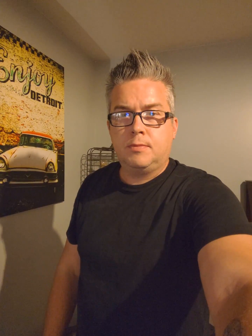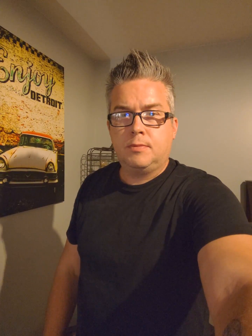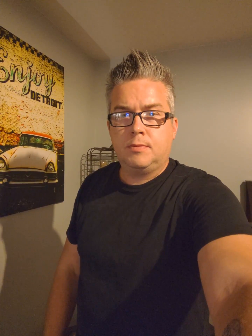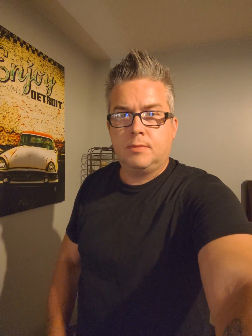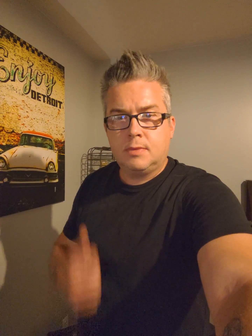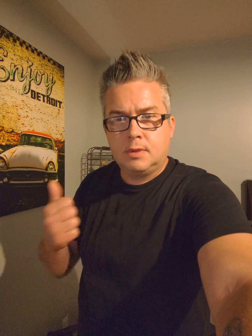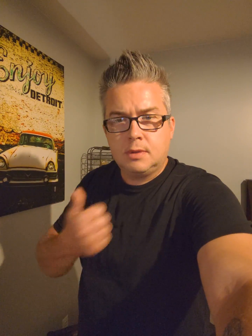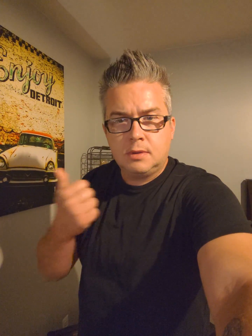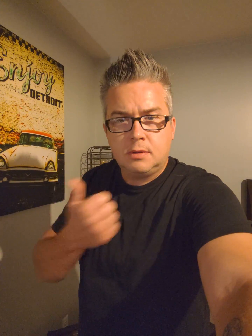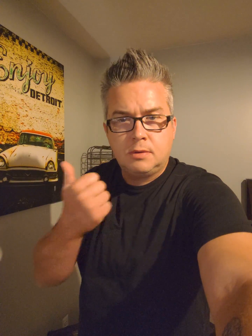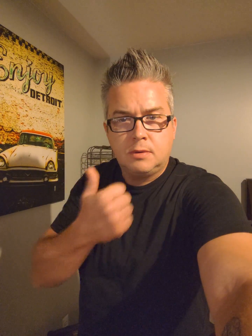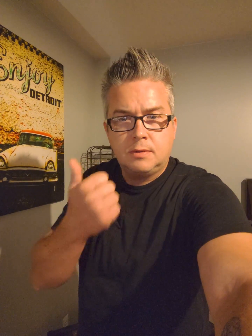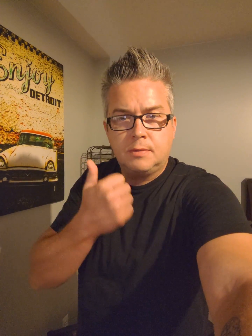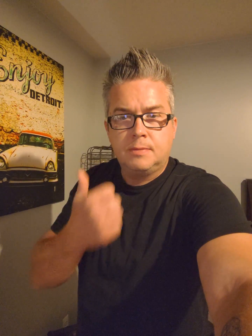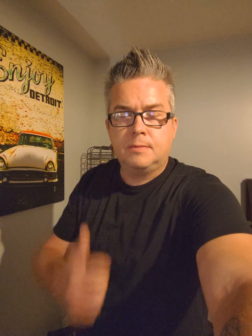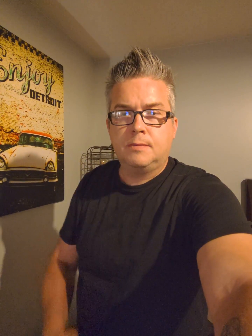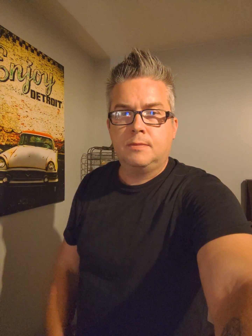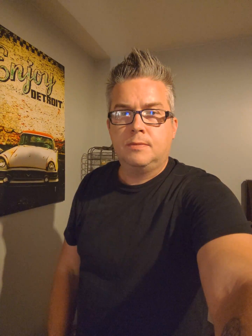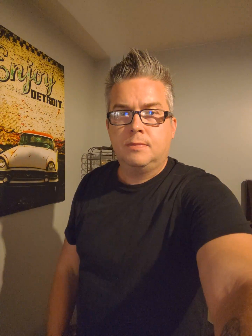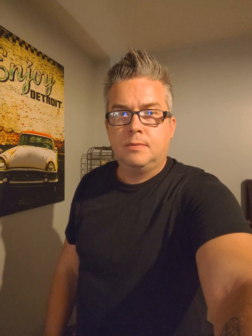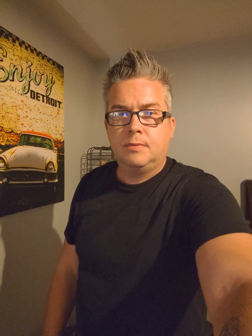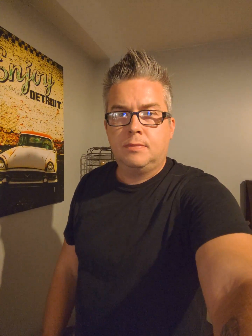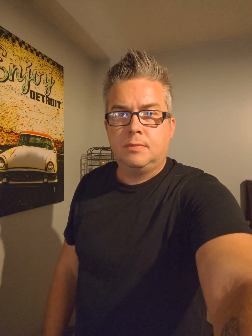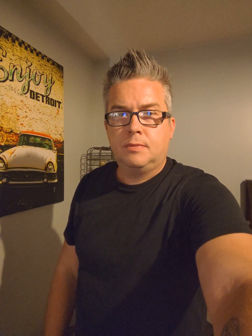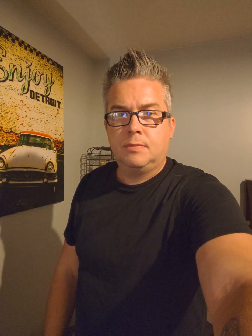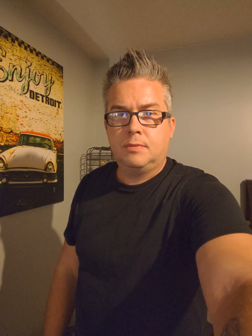chase